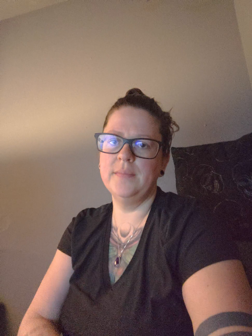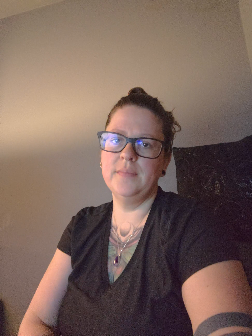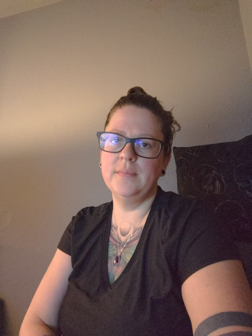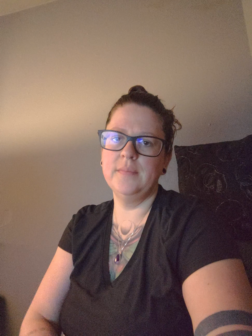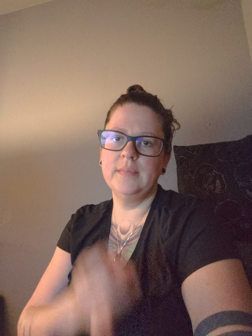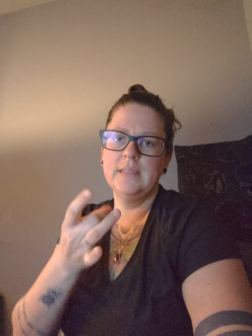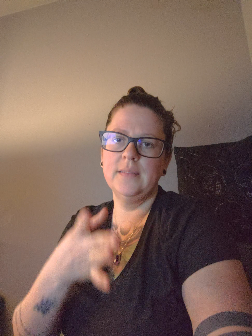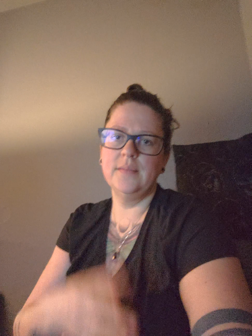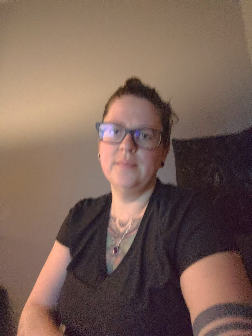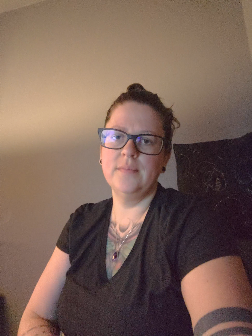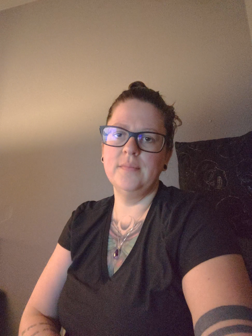hate